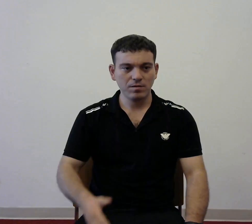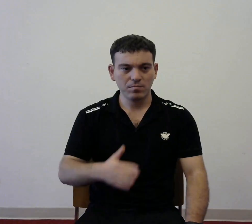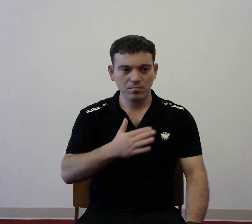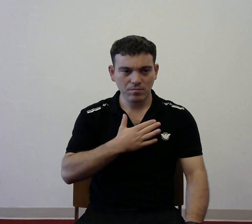mən